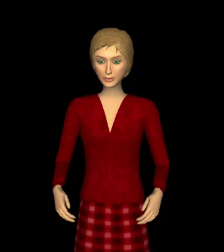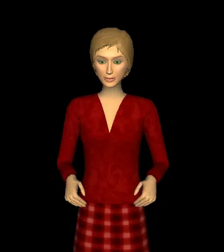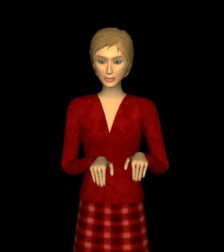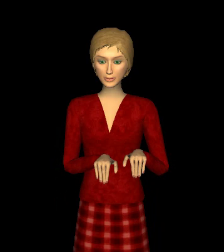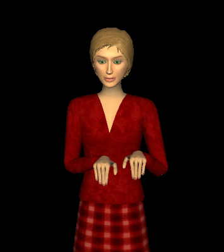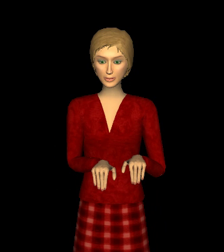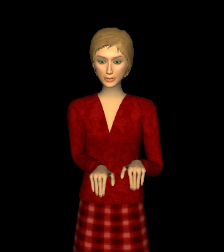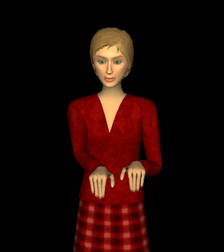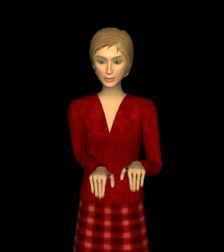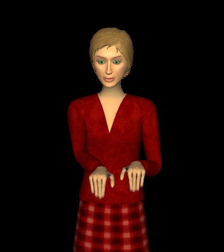مواصلة